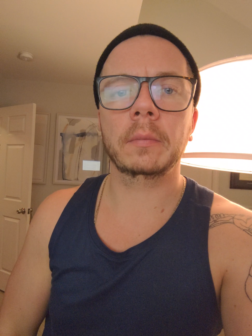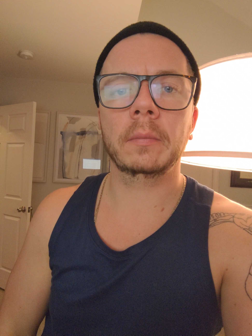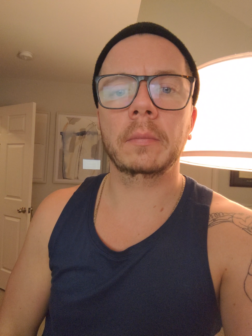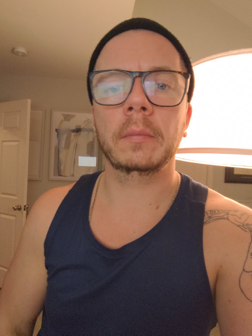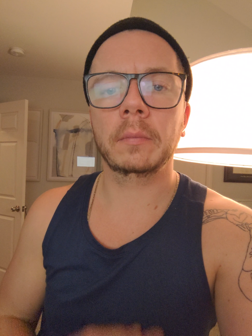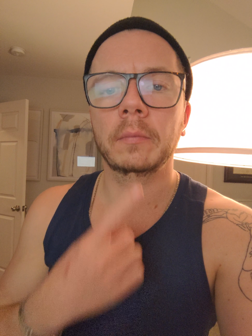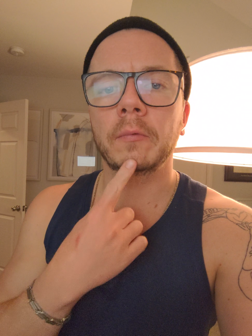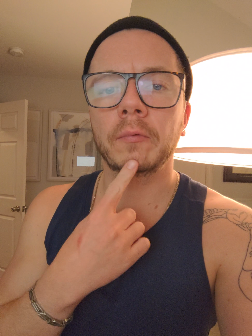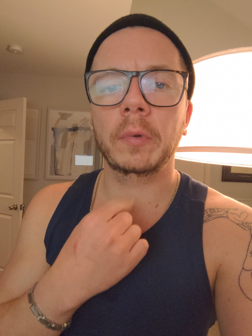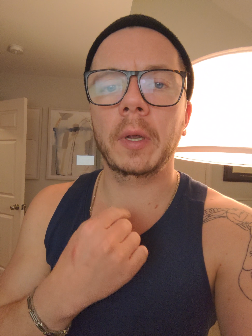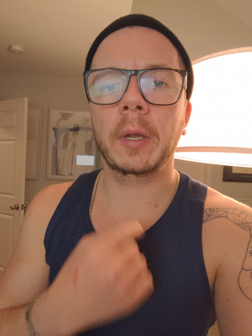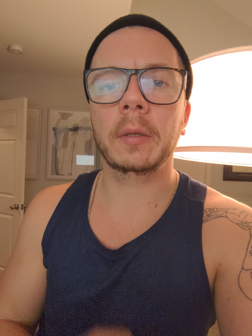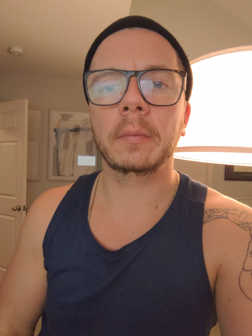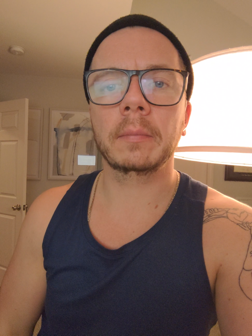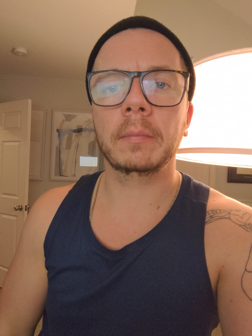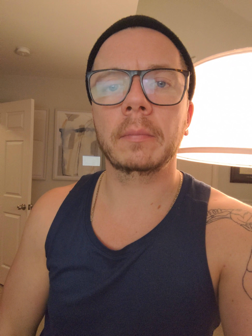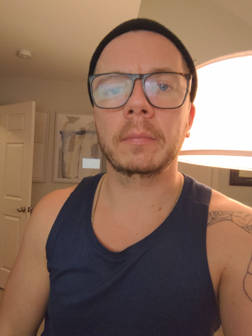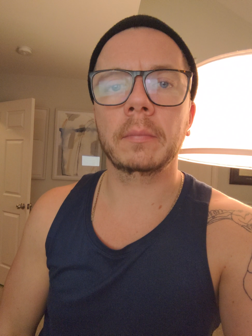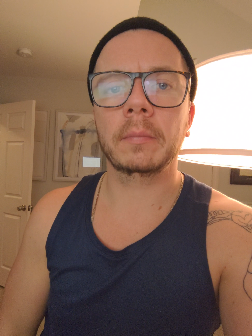red